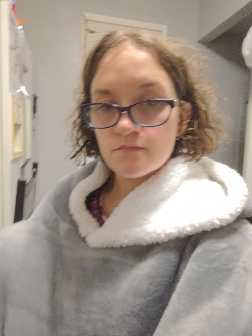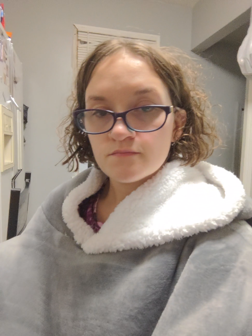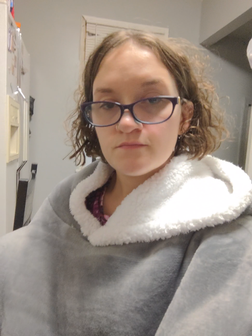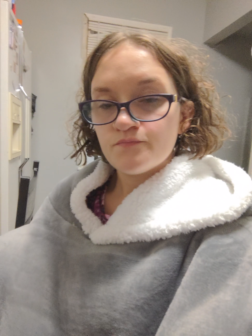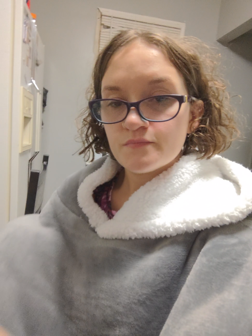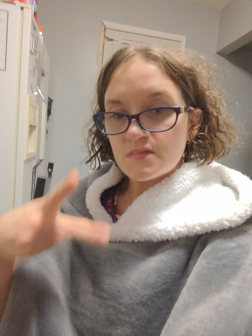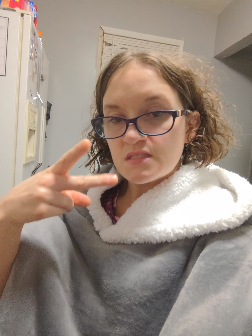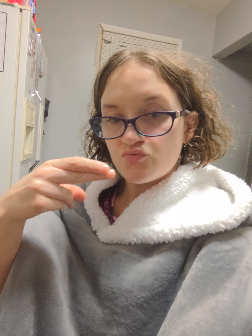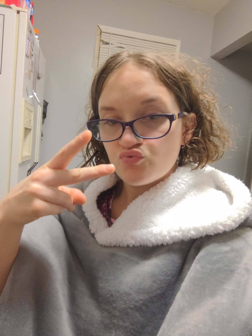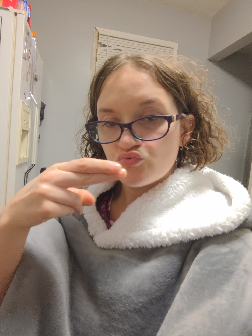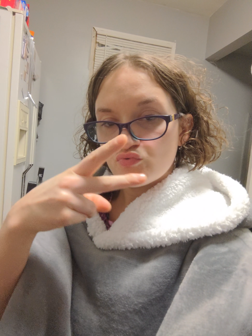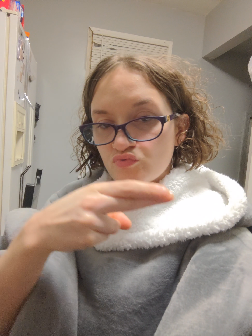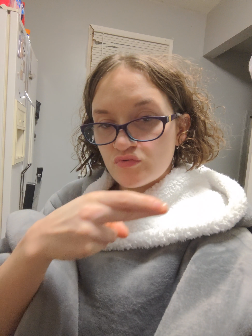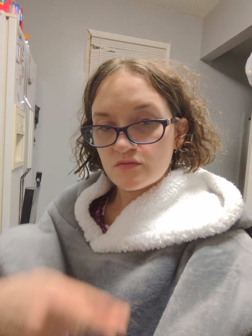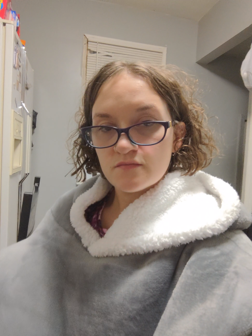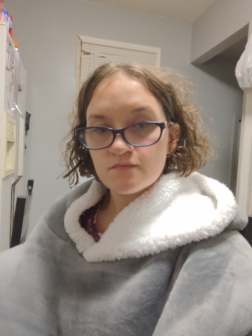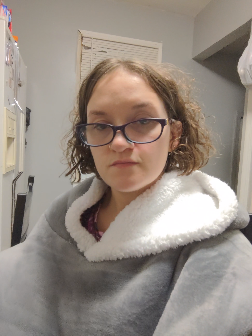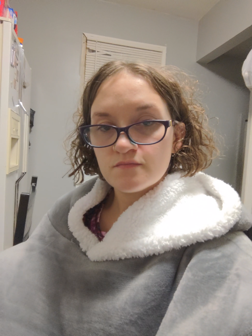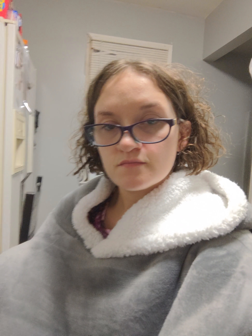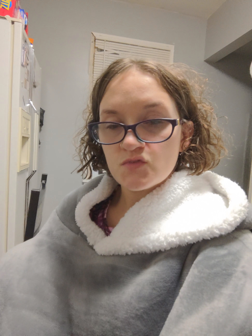scissors